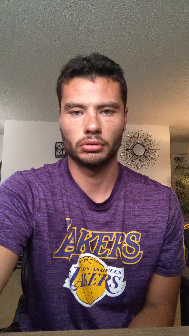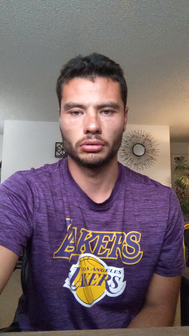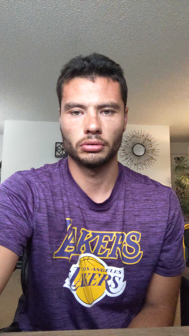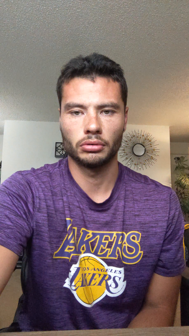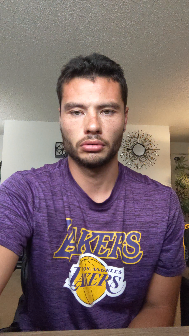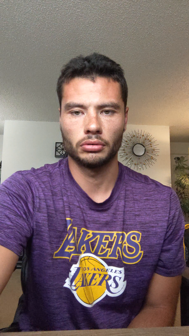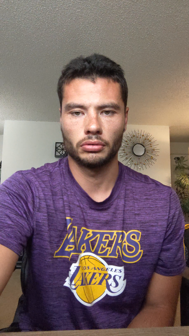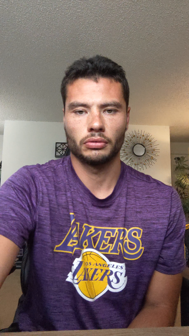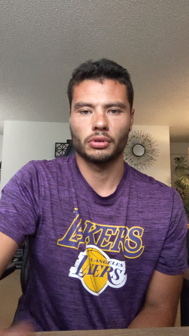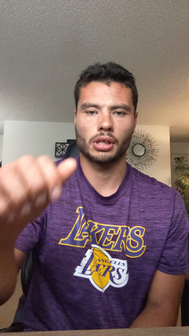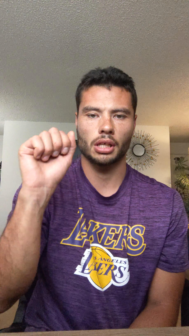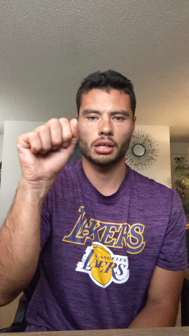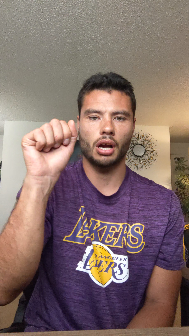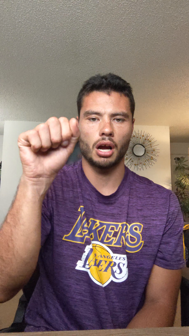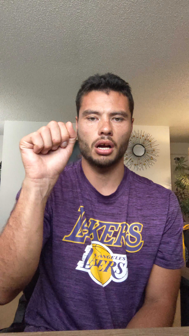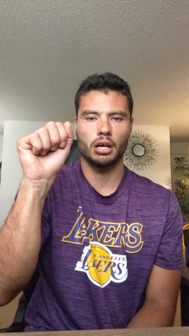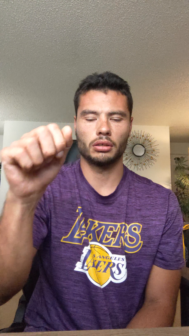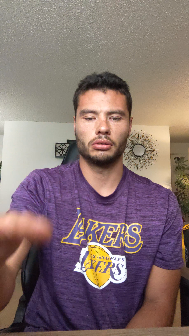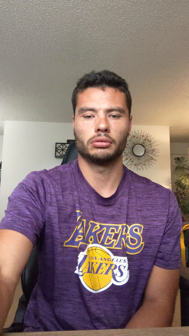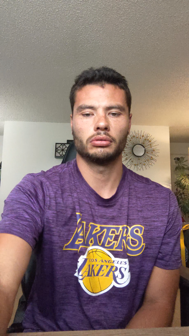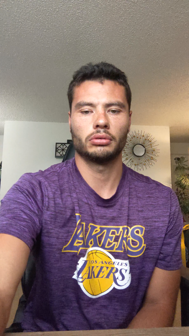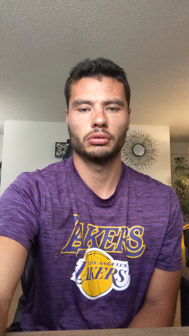knock